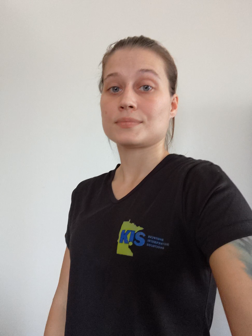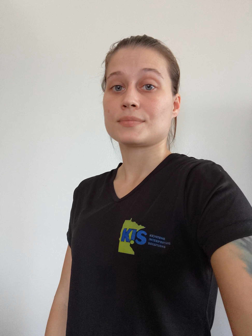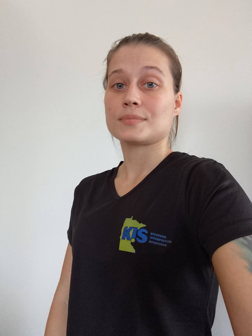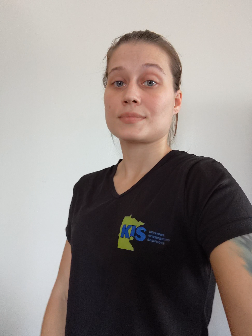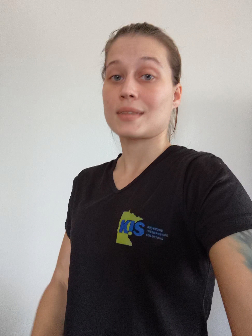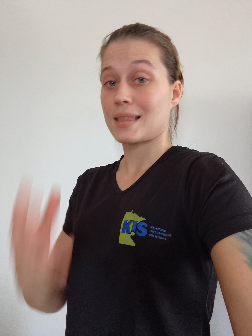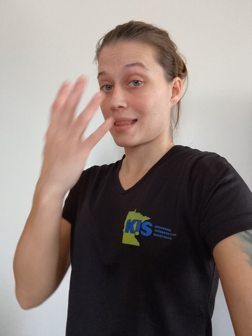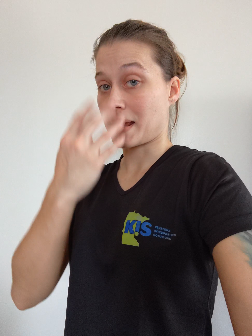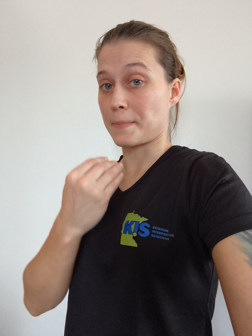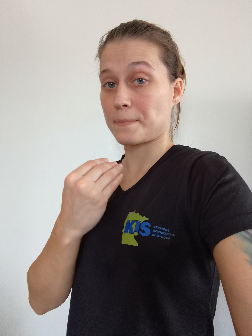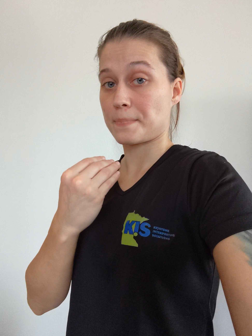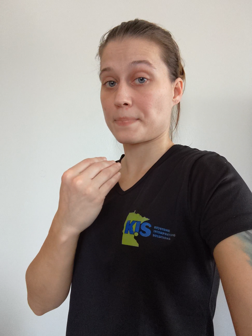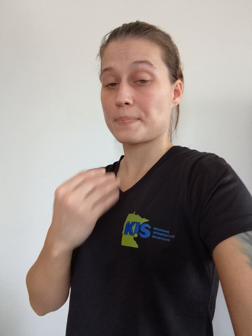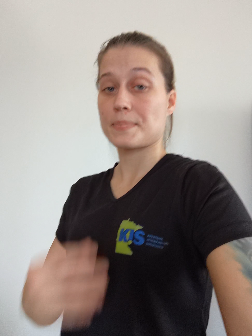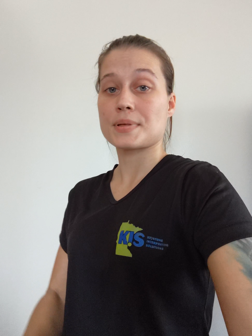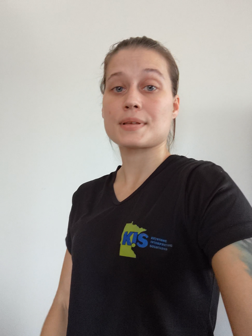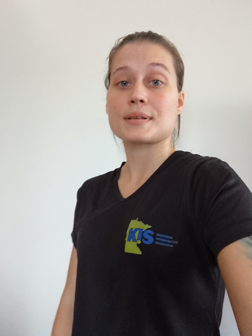nap